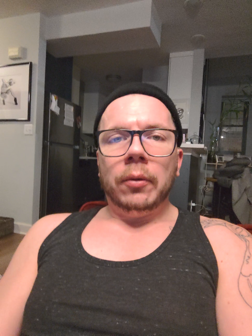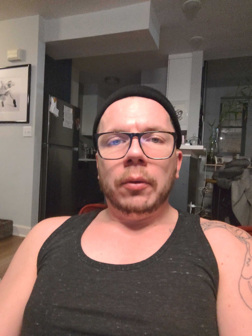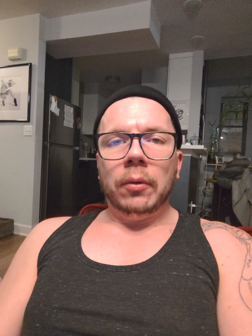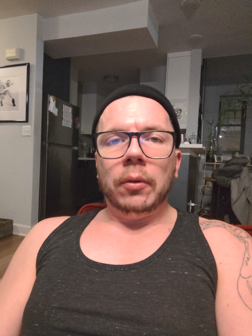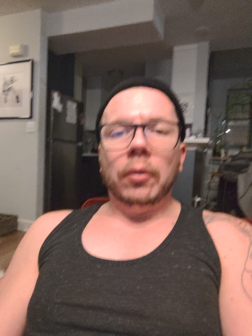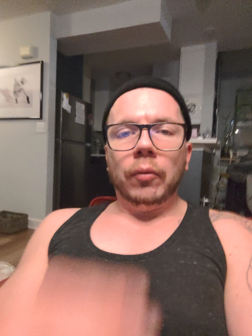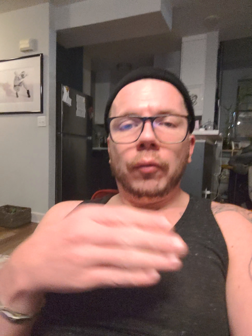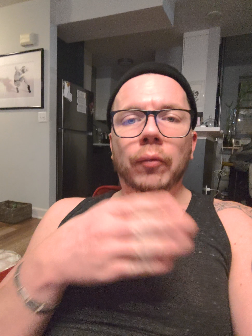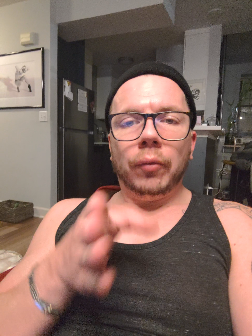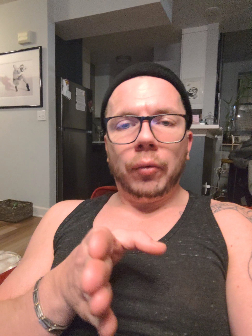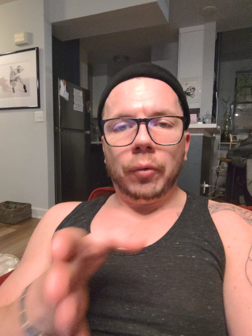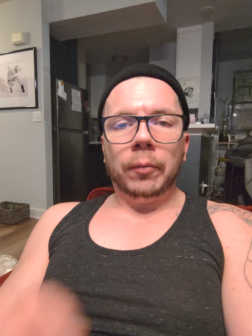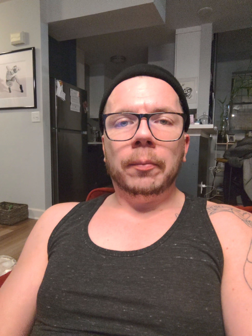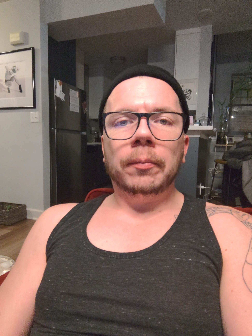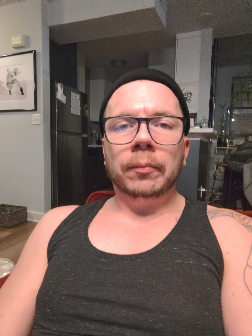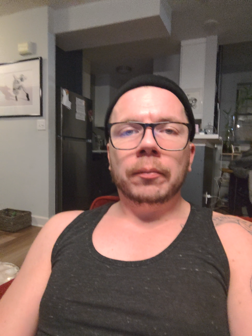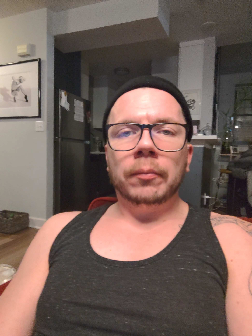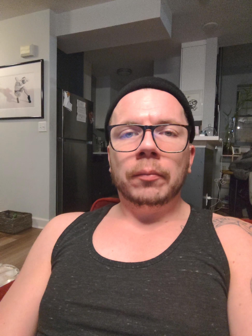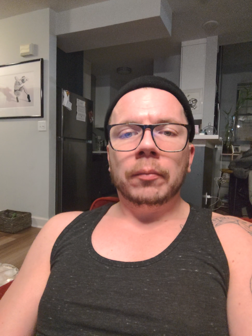room